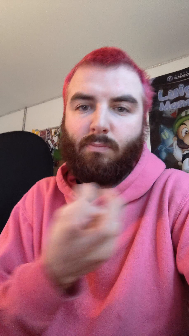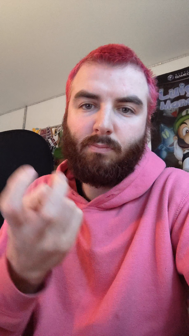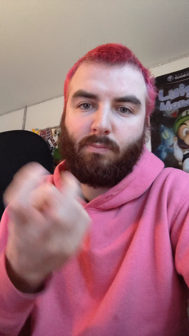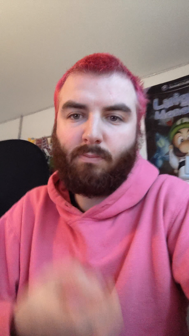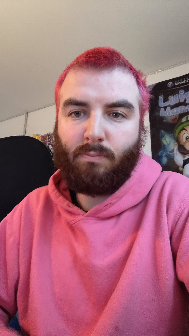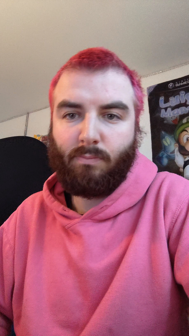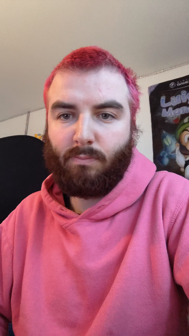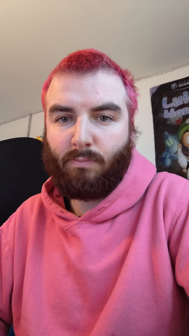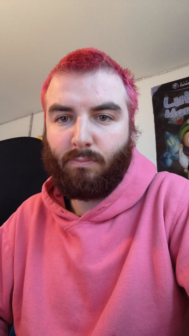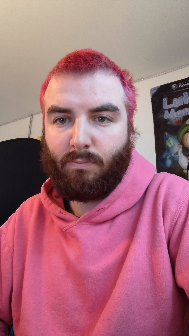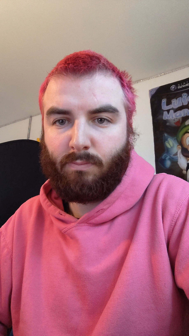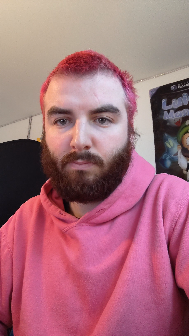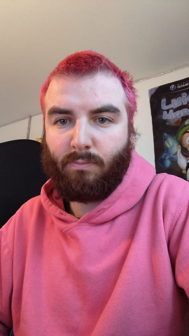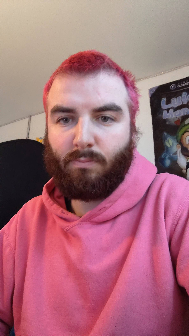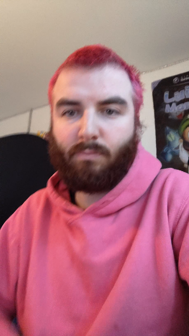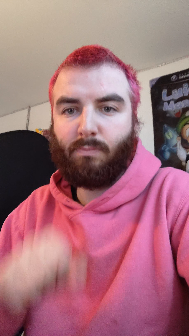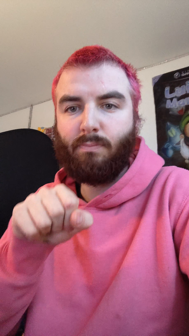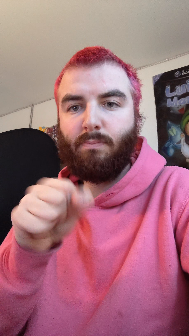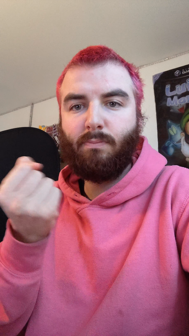break